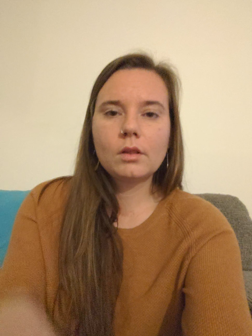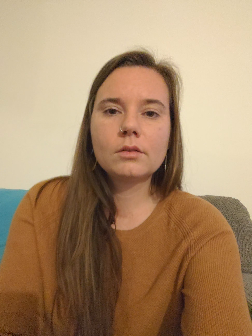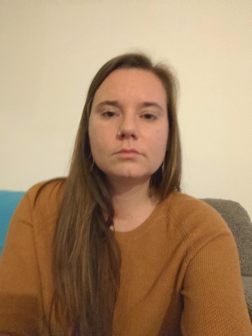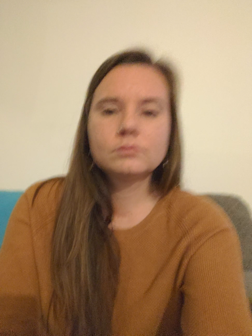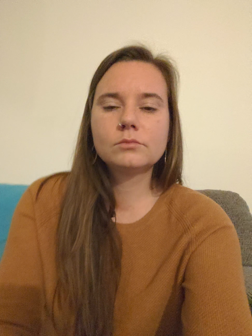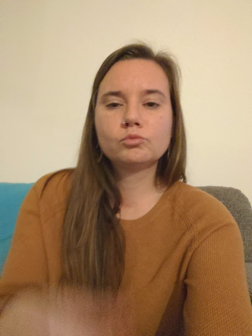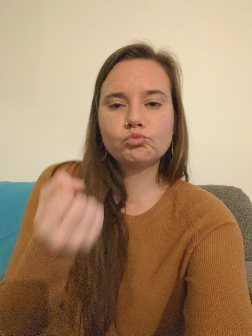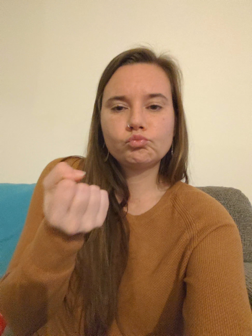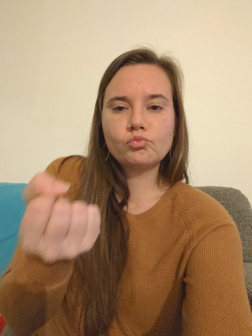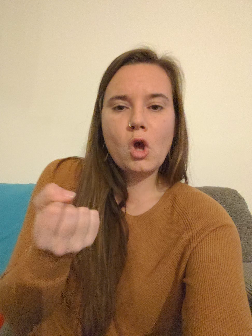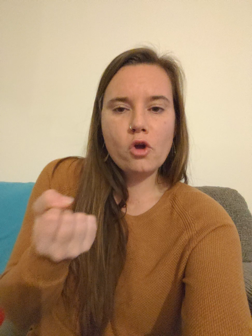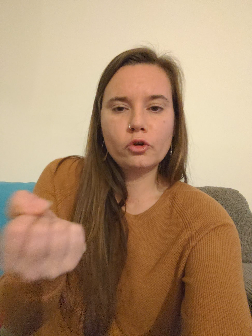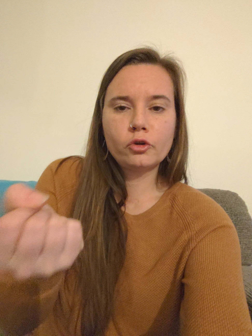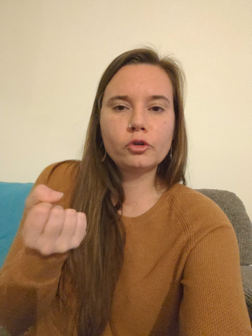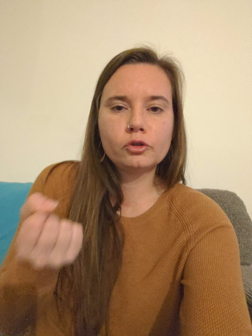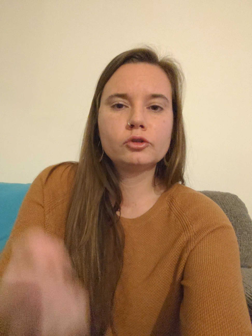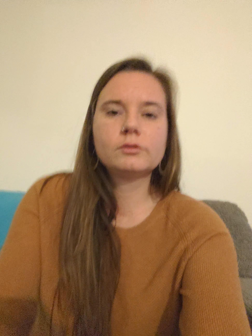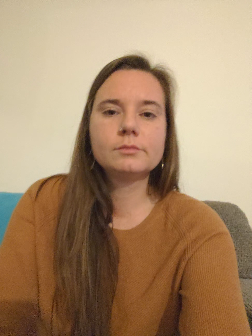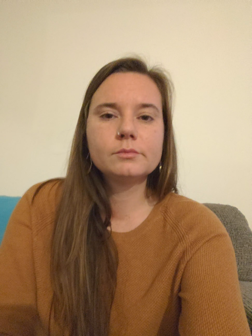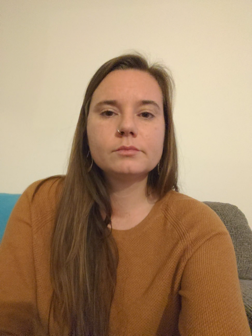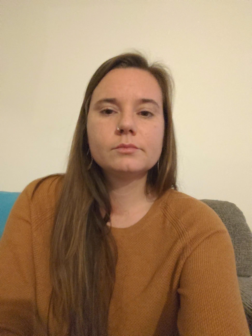drawer